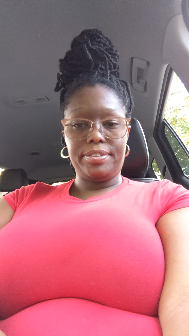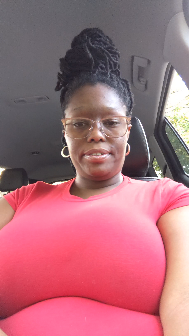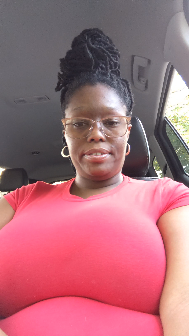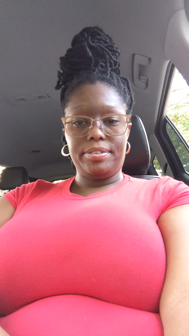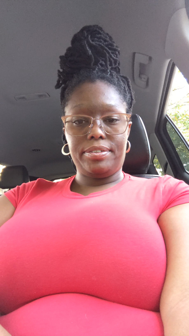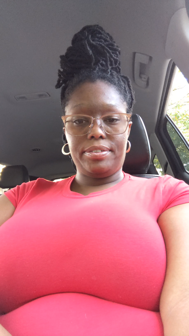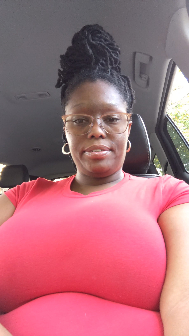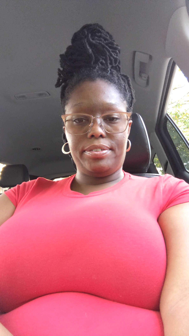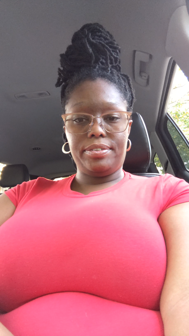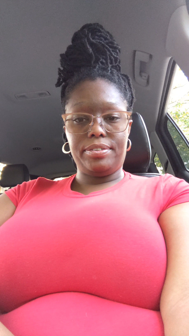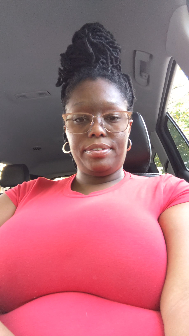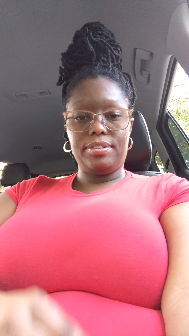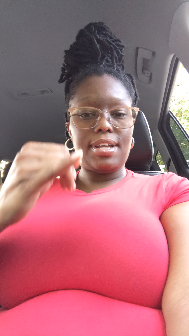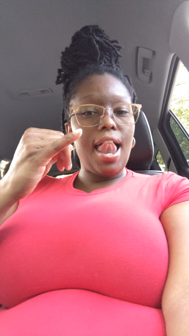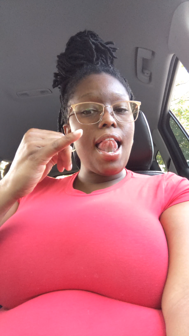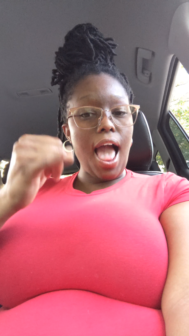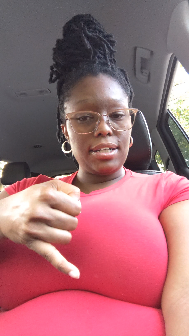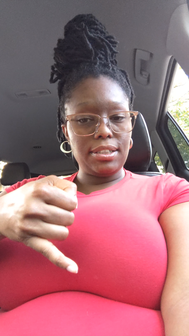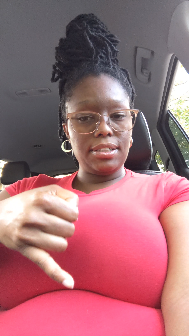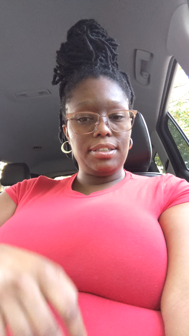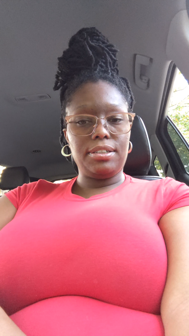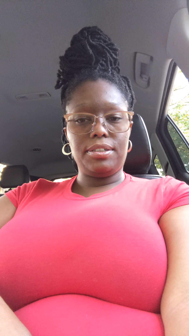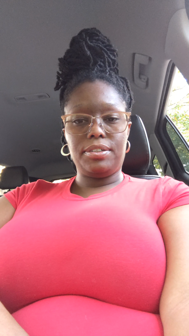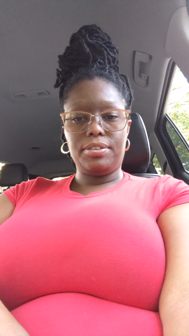last